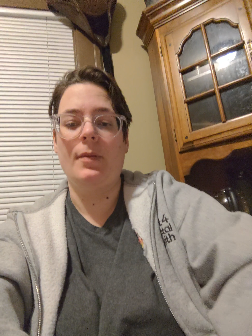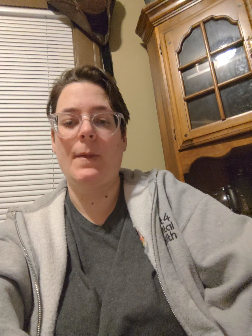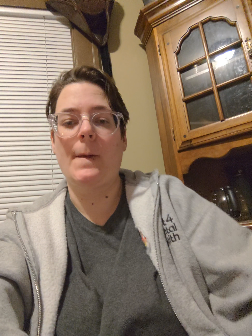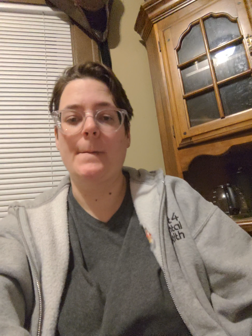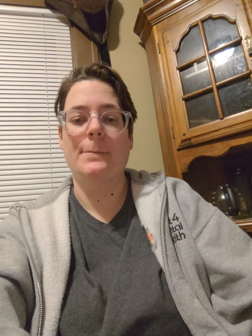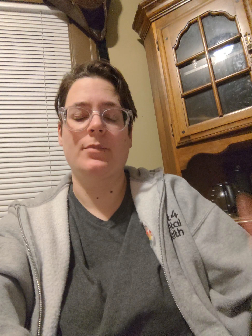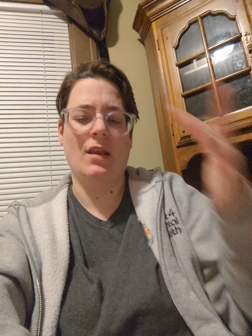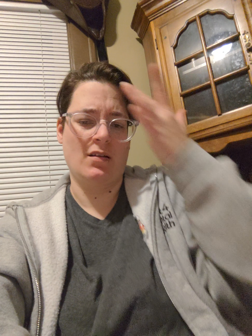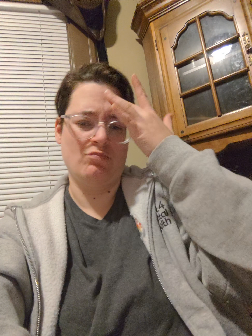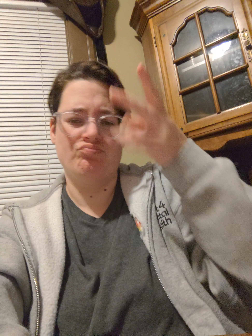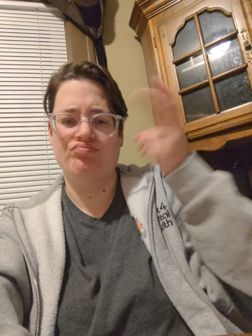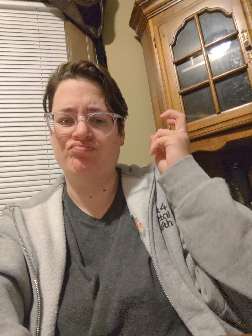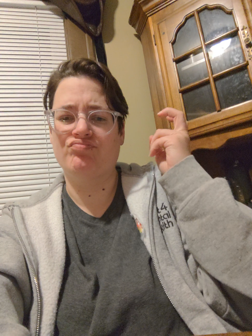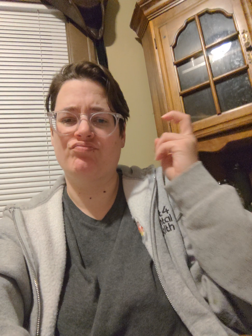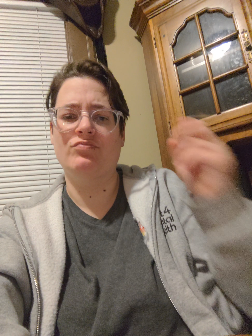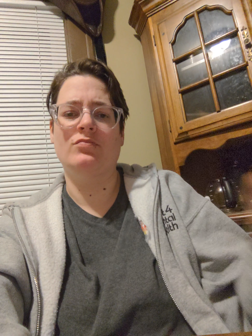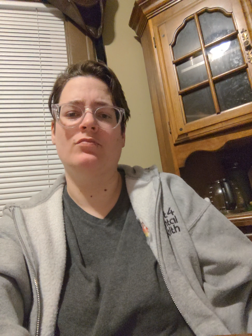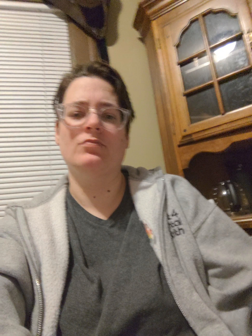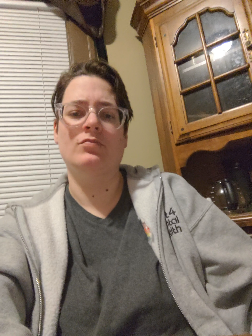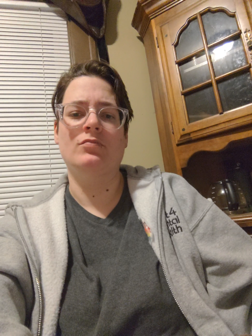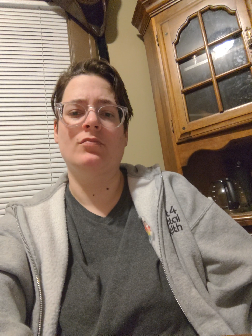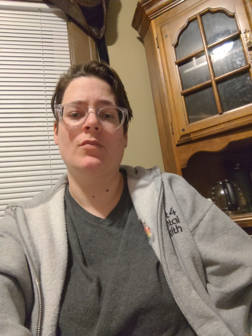sick